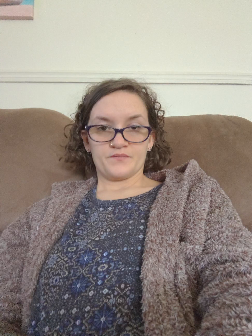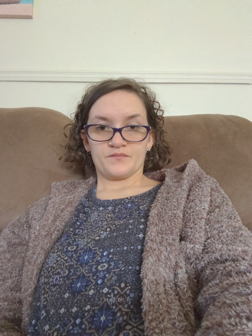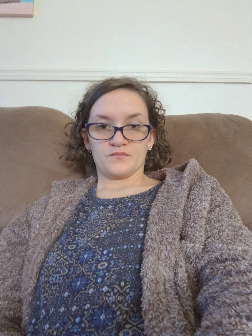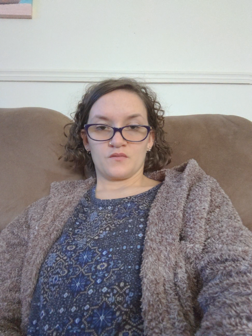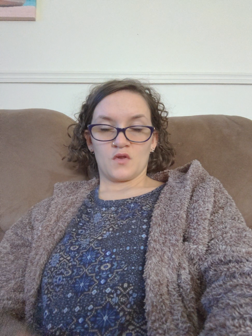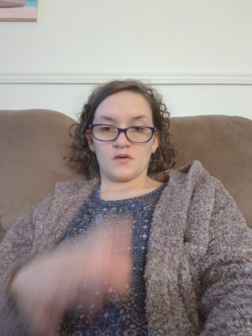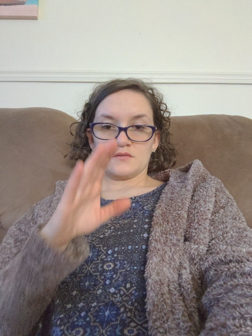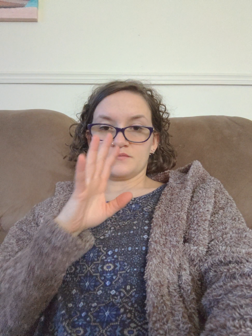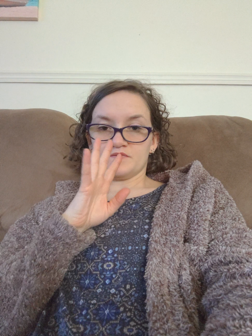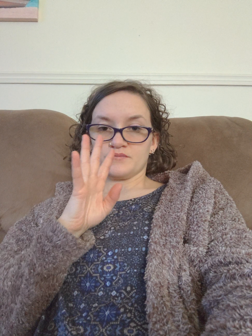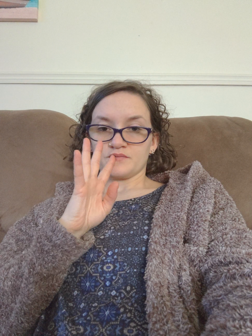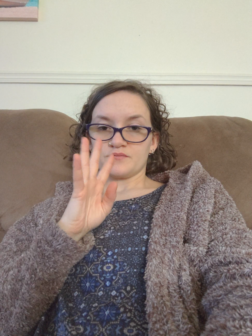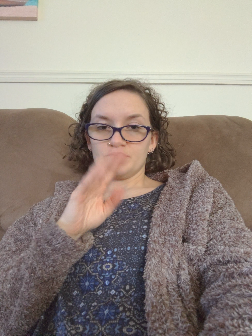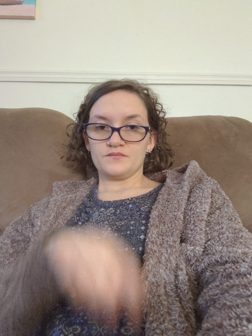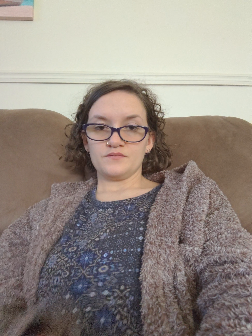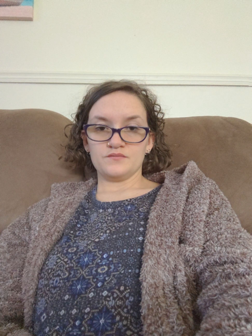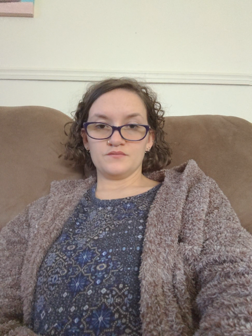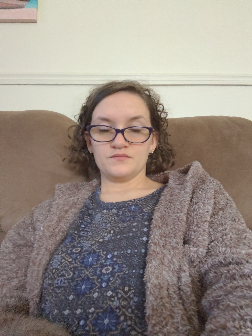talk